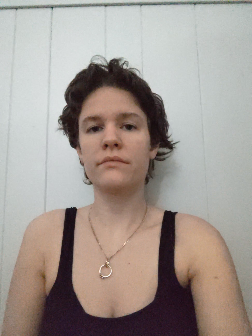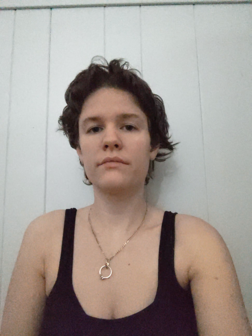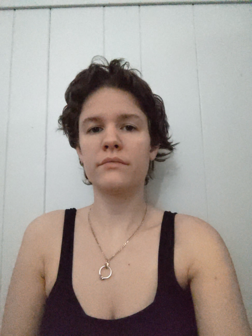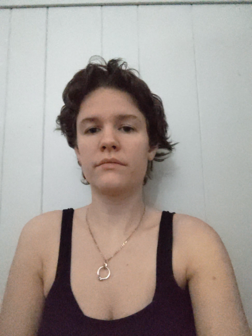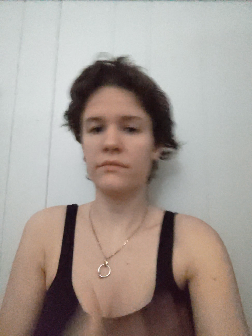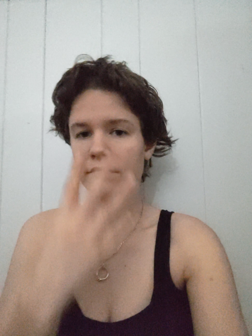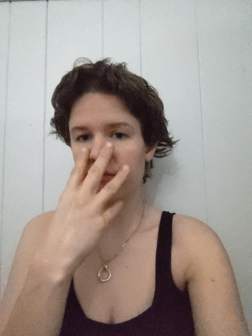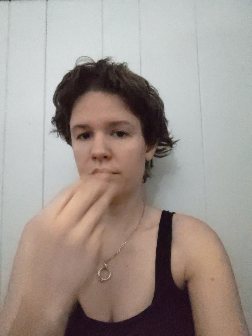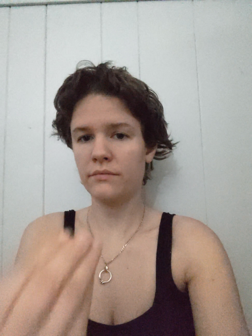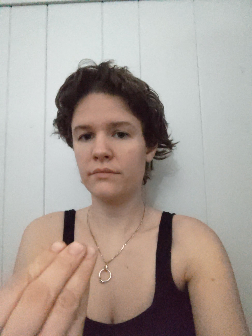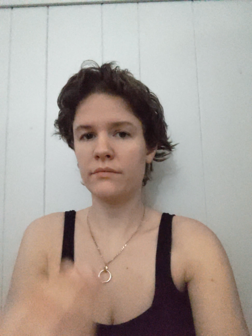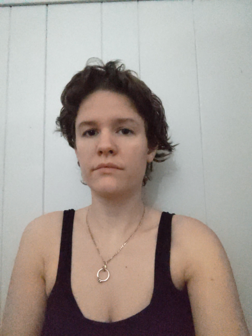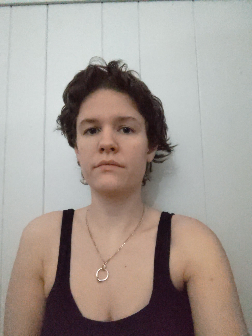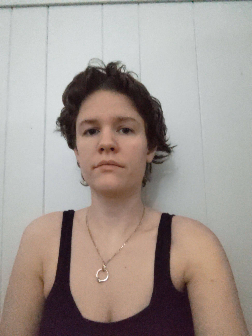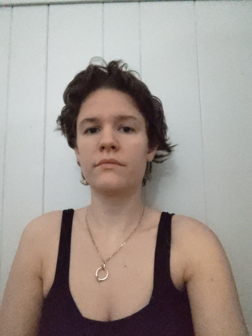wolf